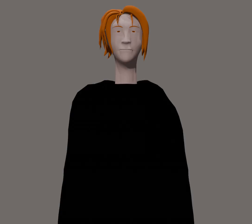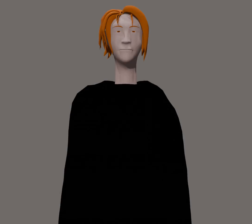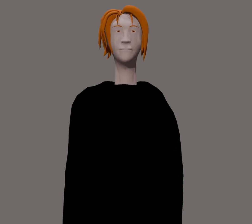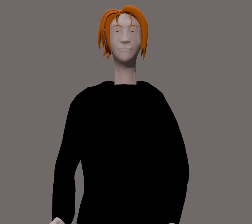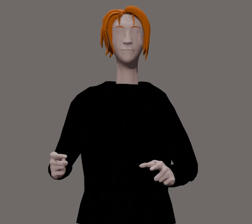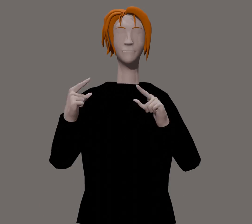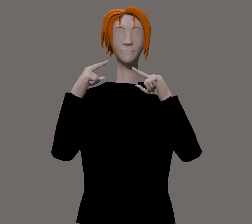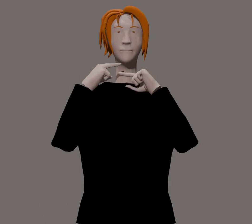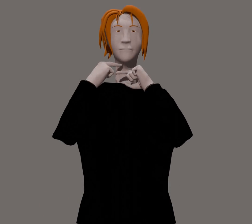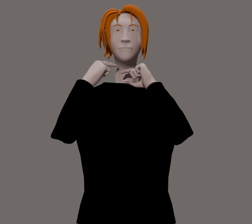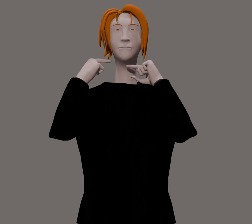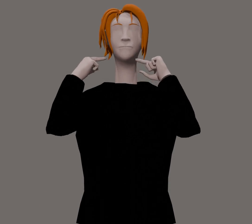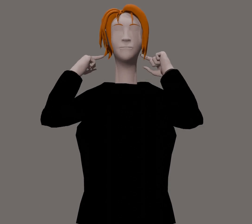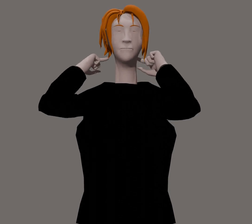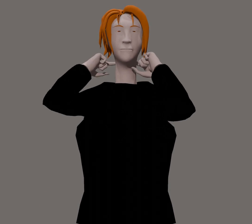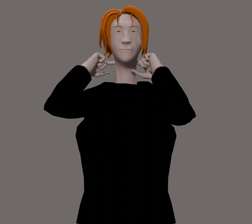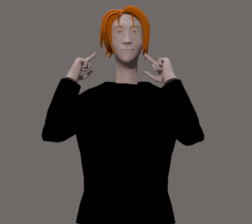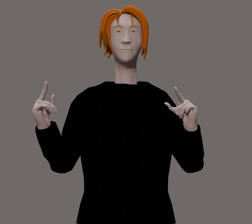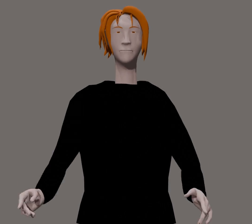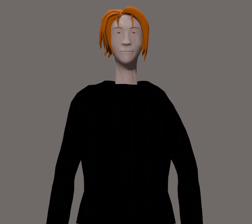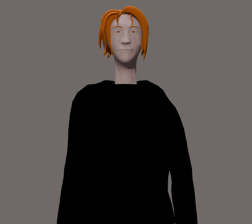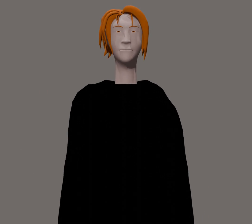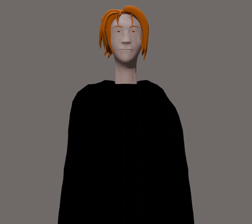Choker